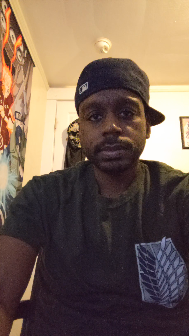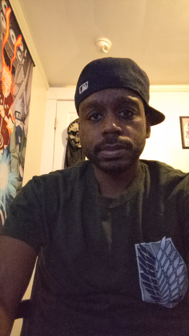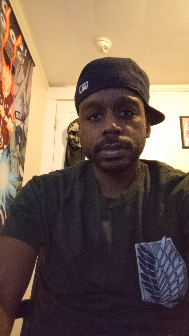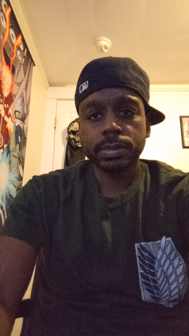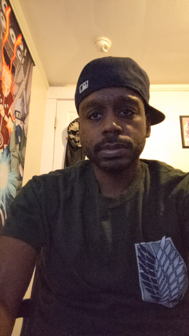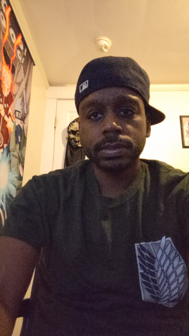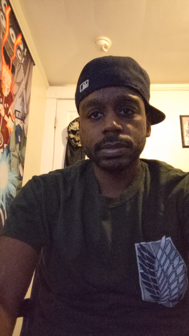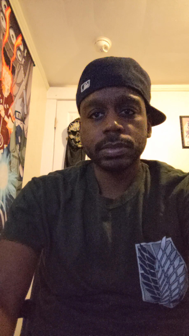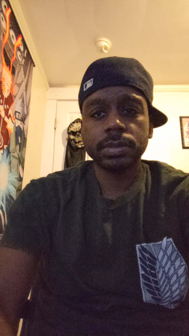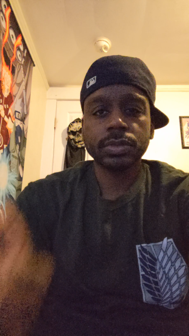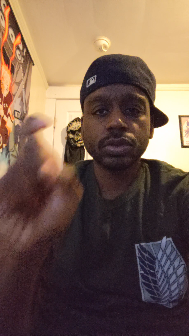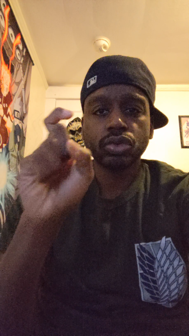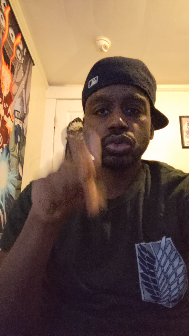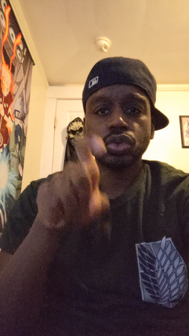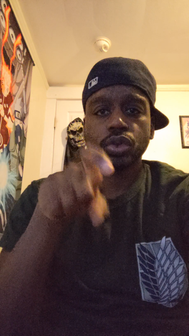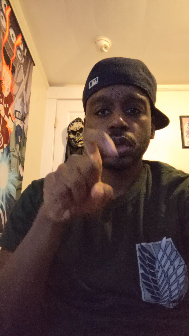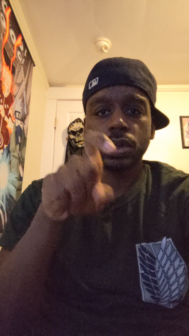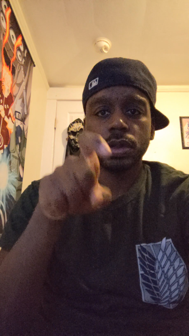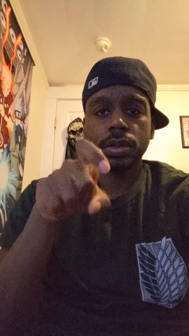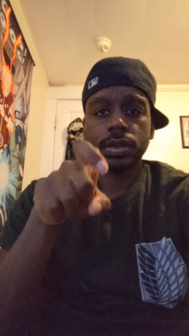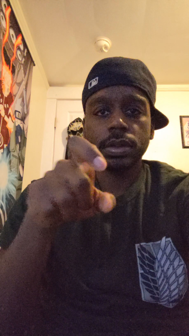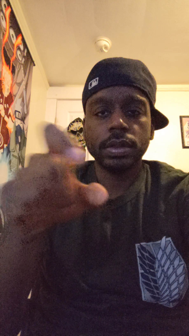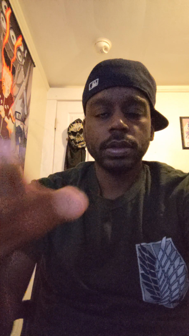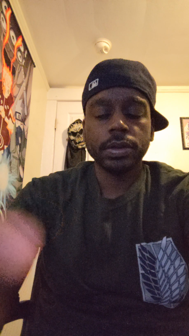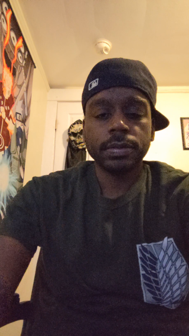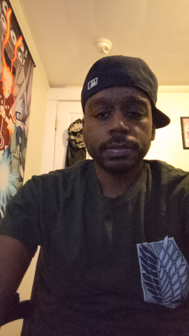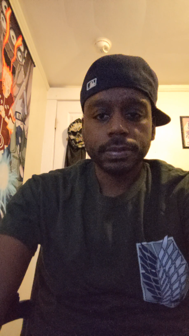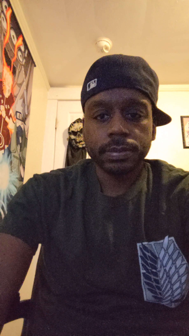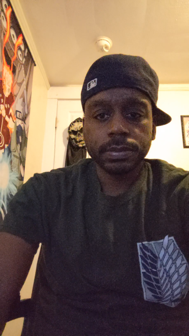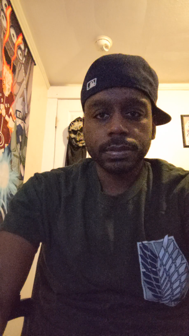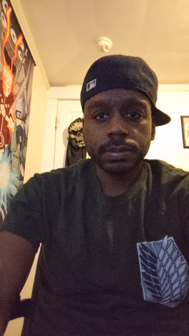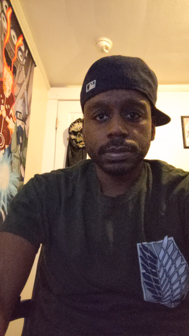should